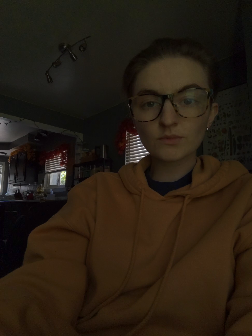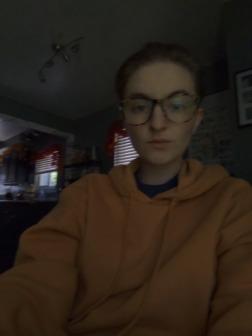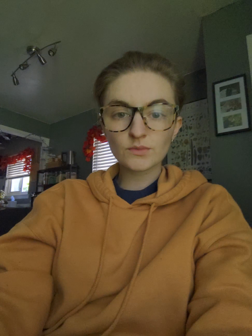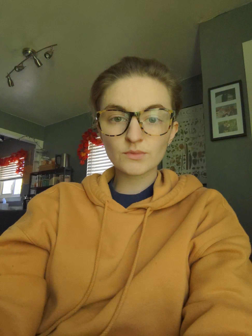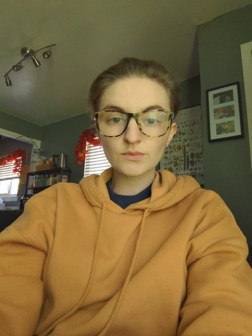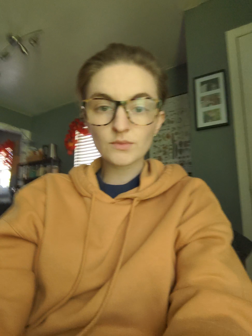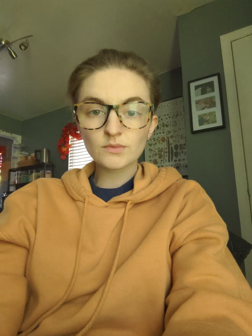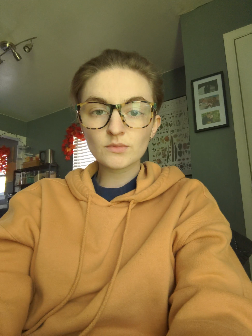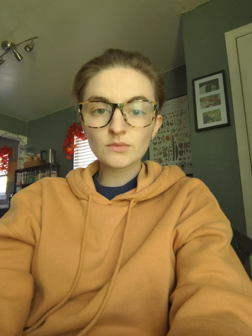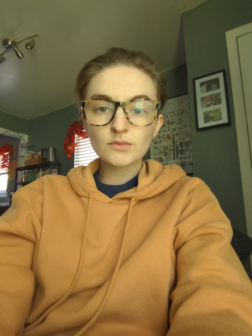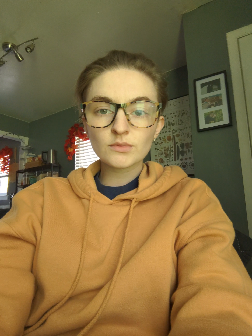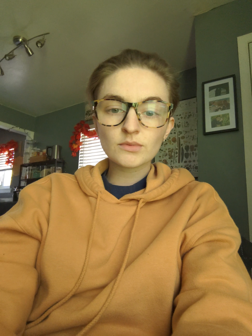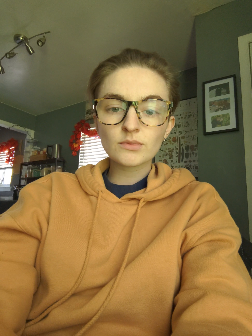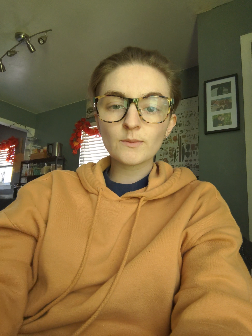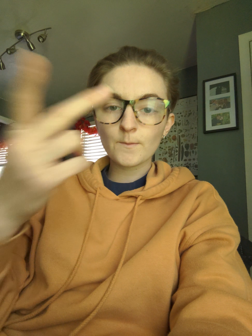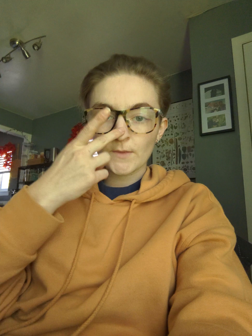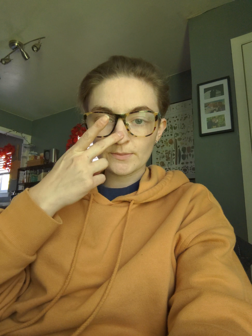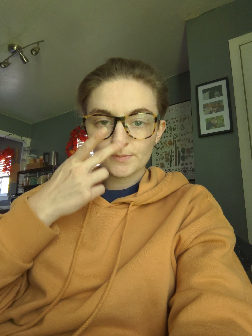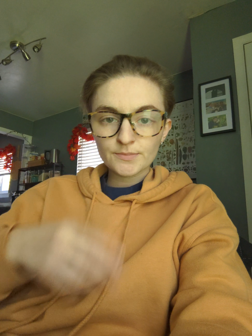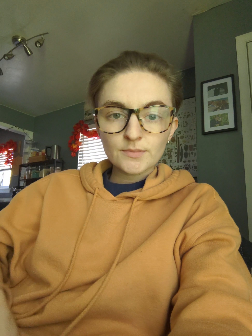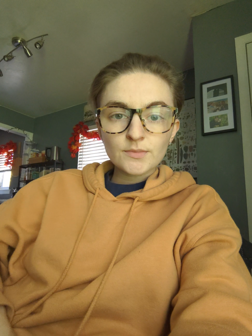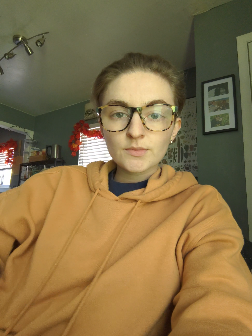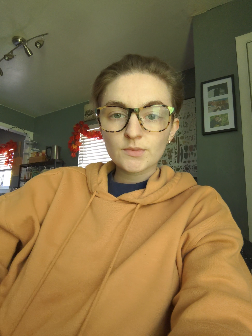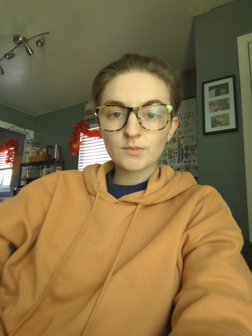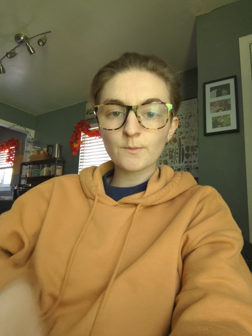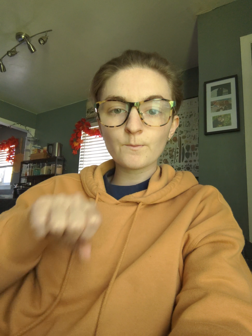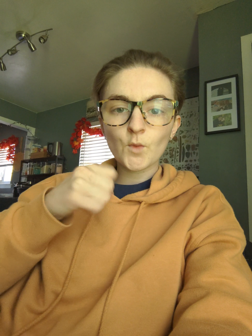penis